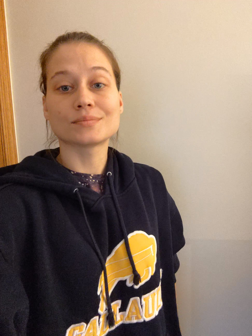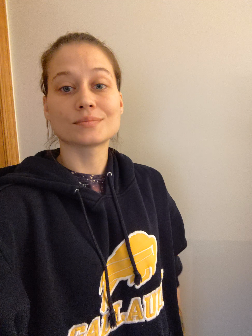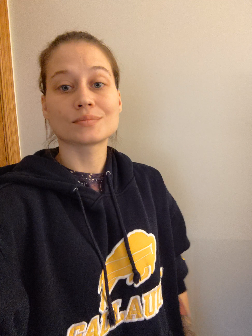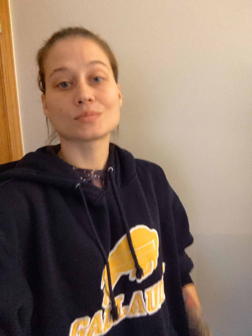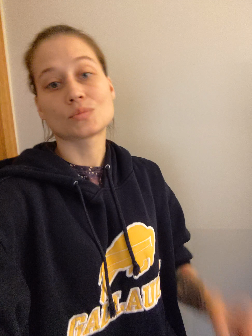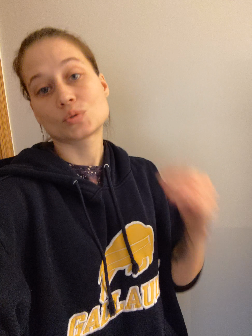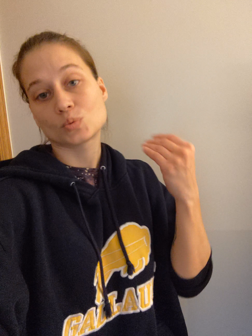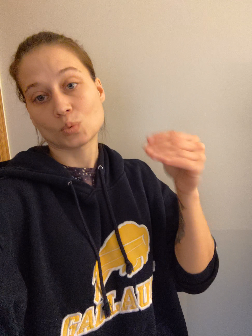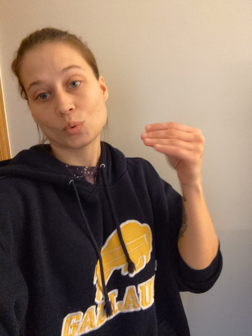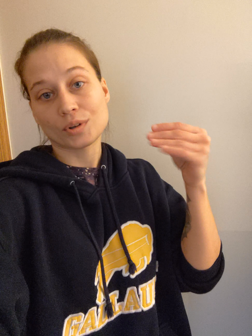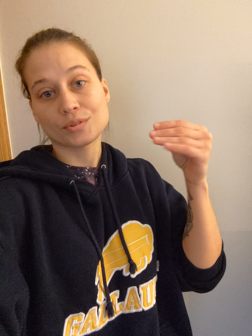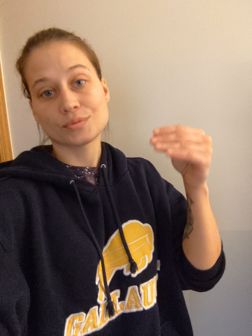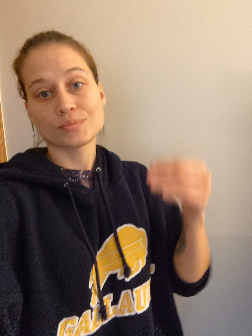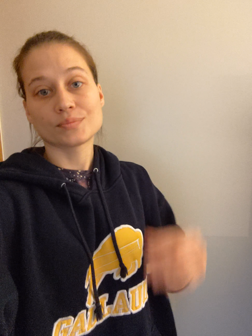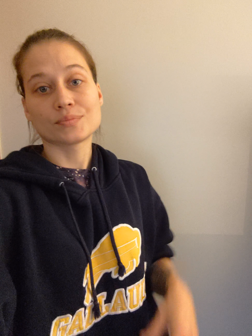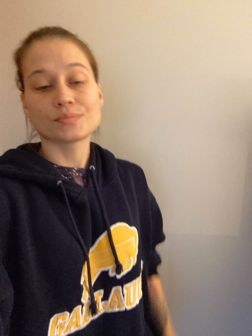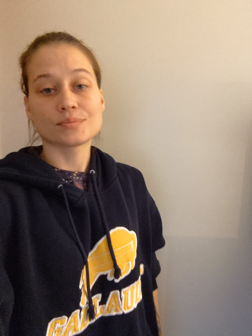store